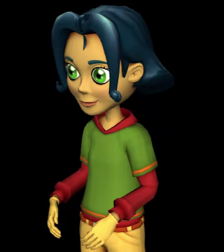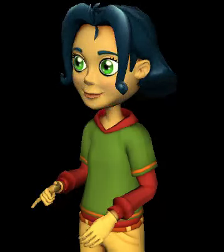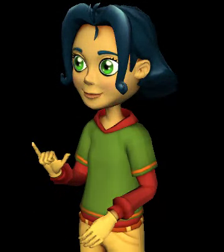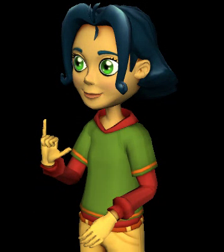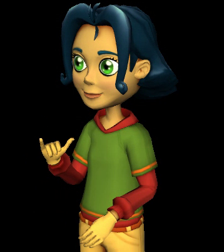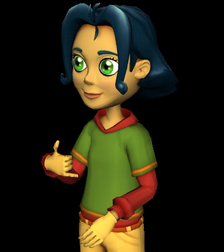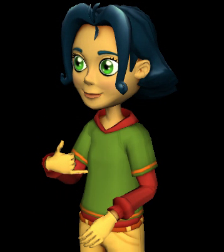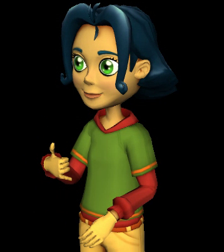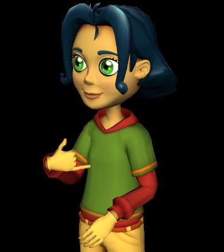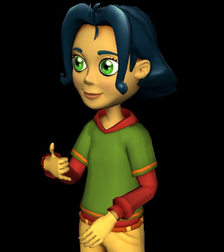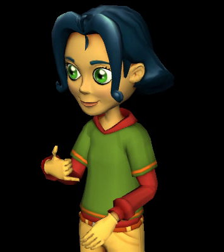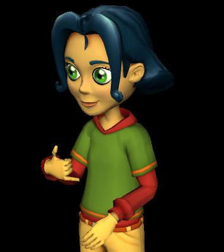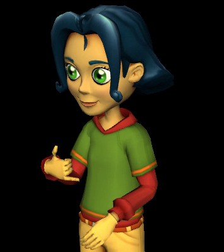الخميس